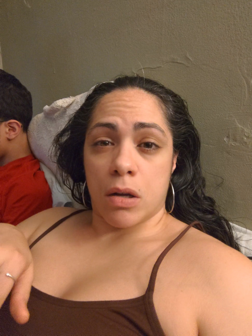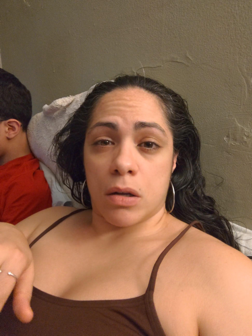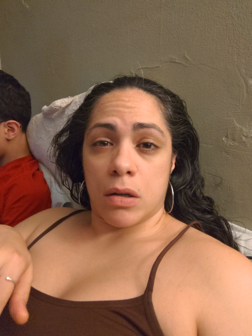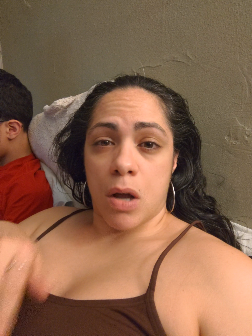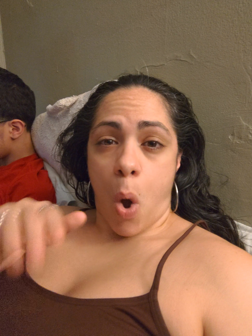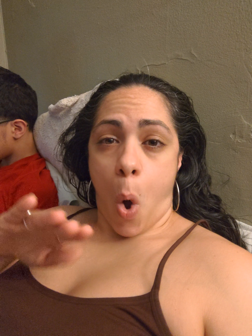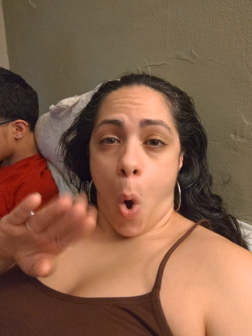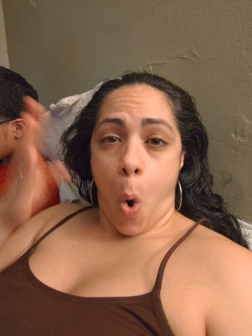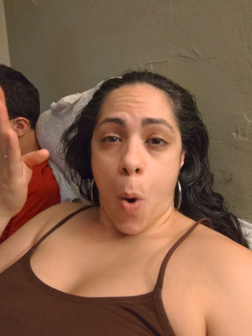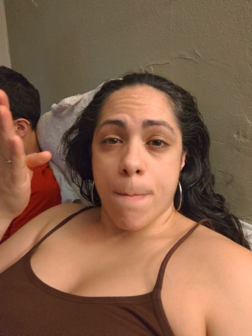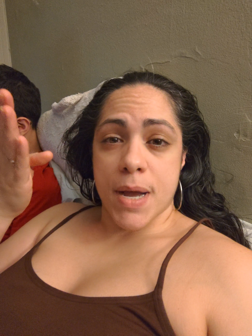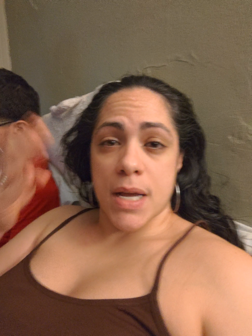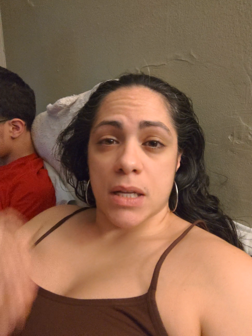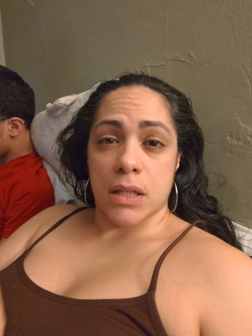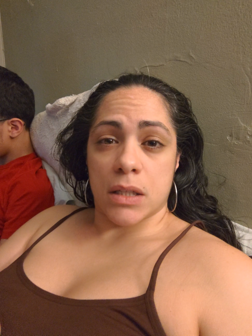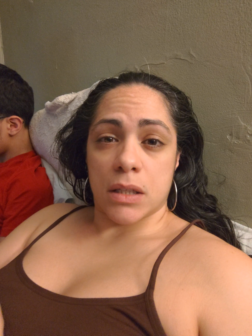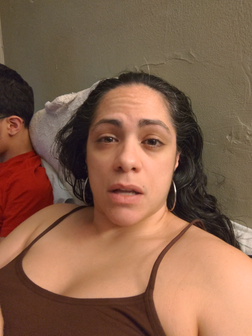open